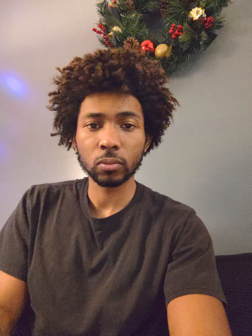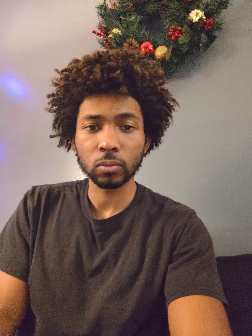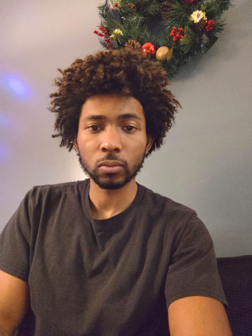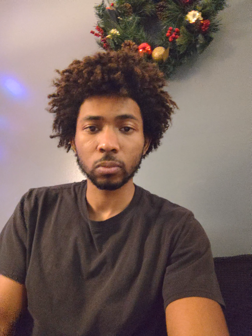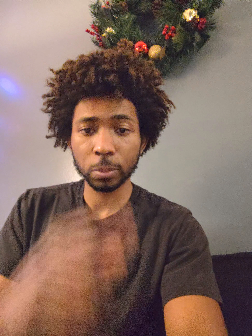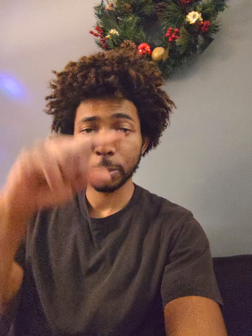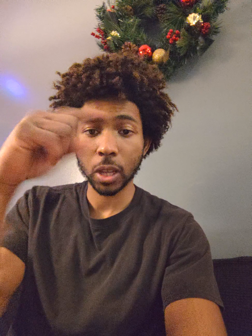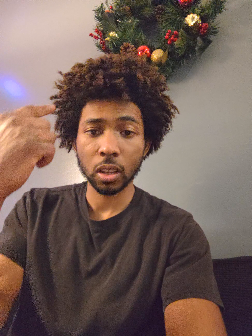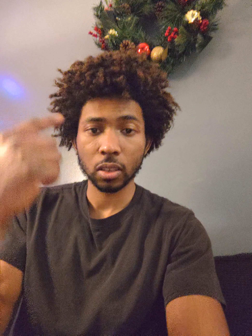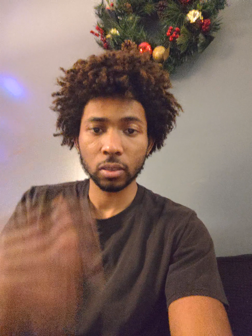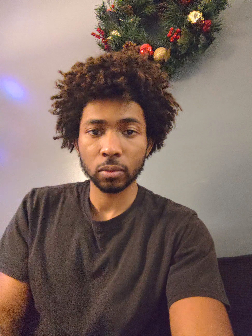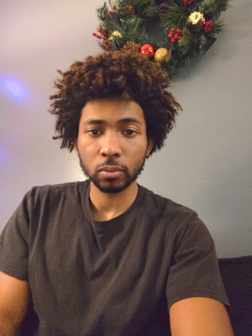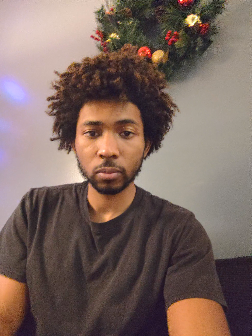black